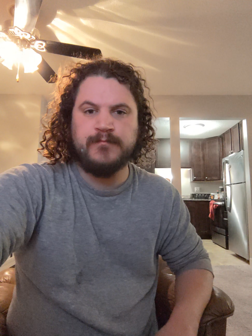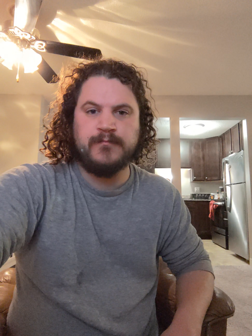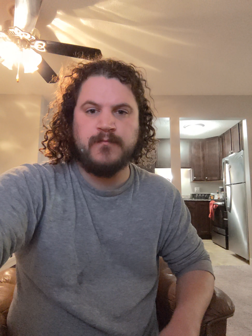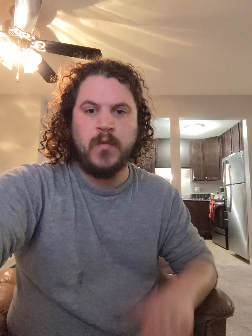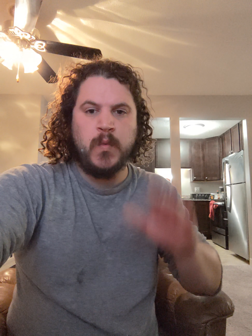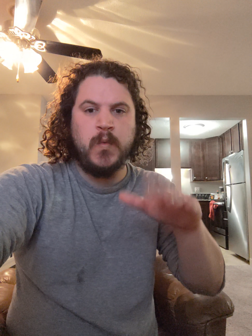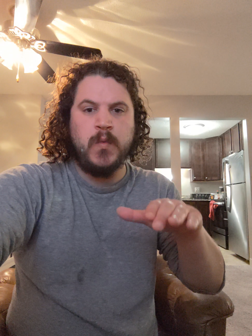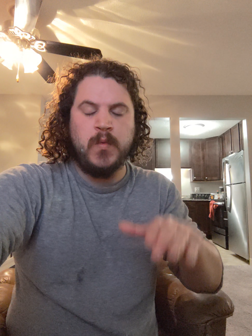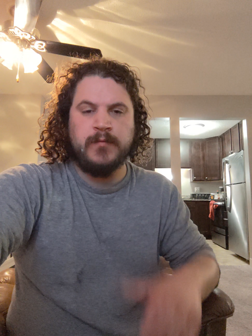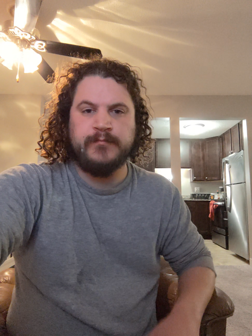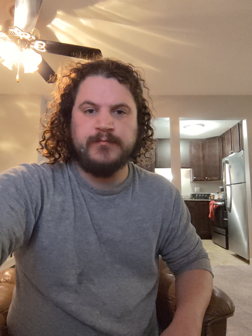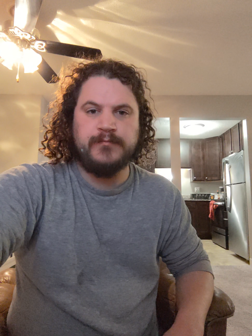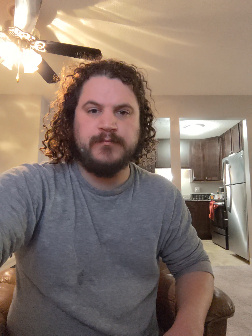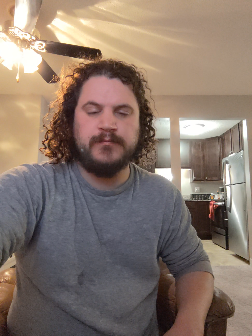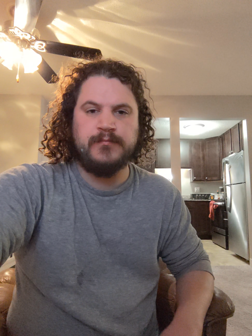on